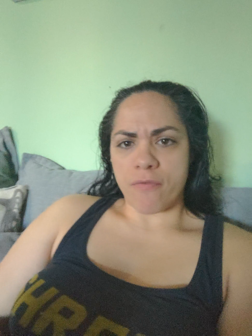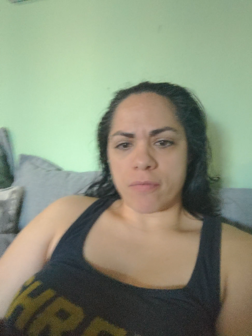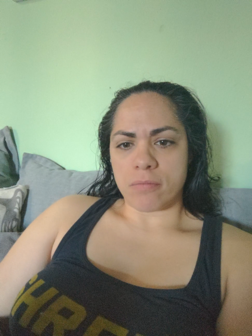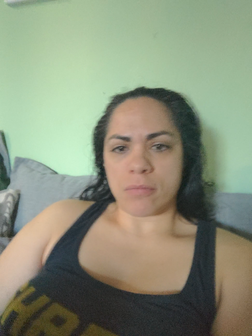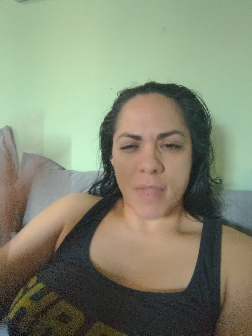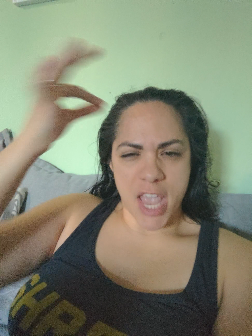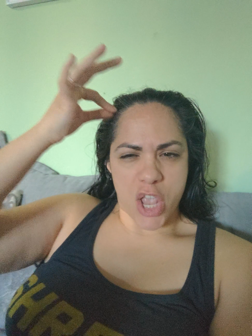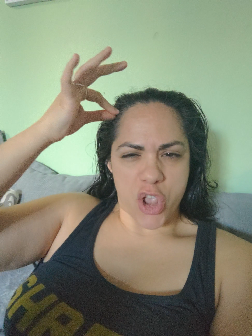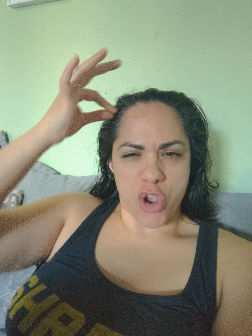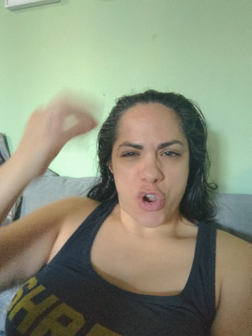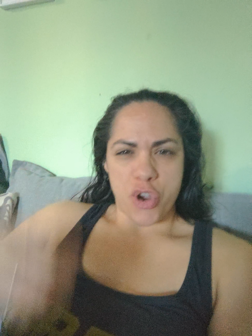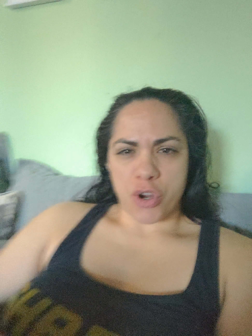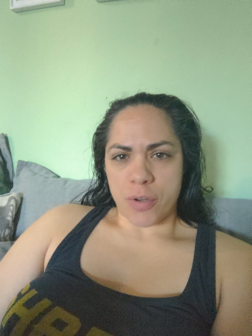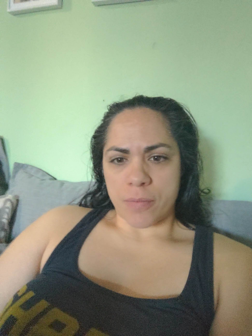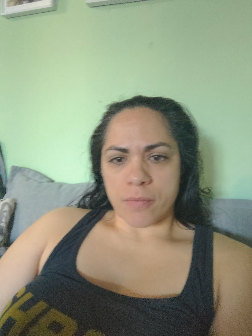hair